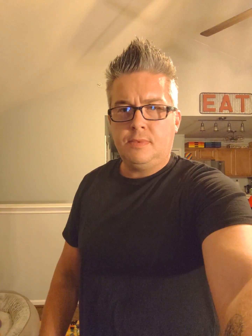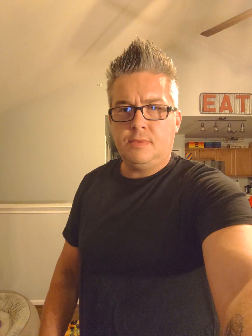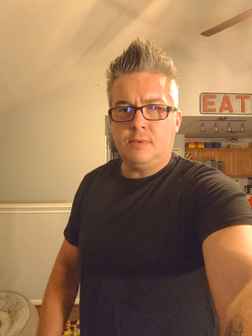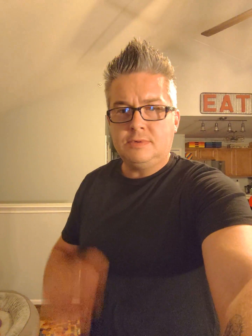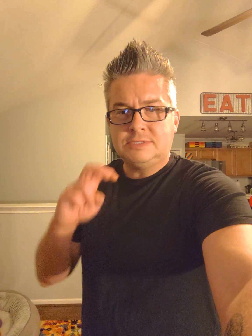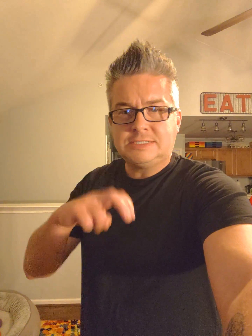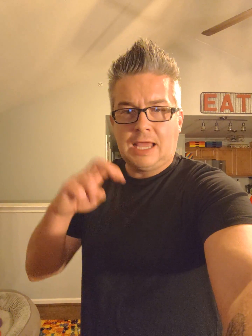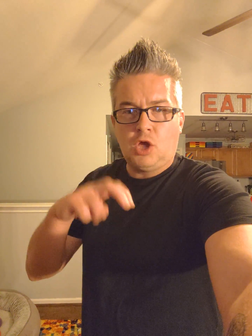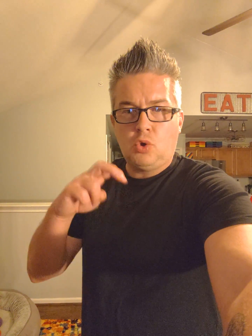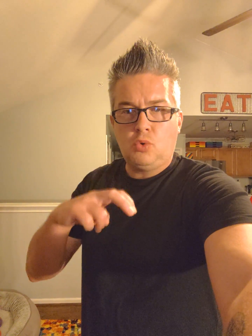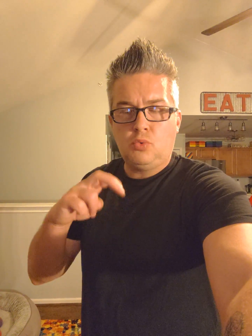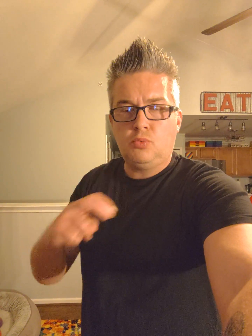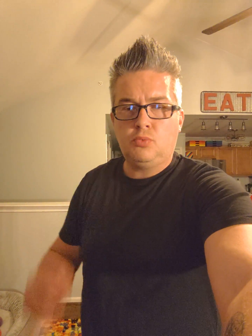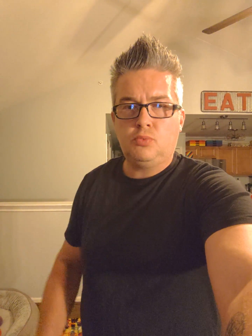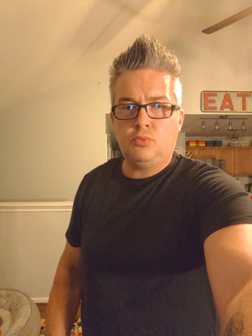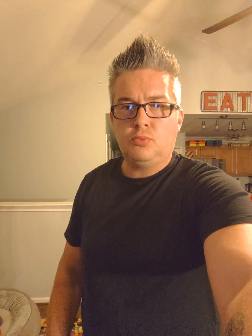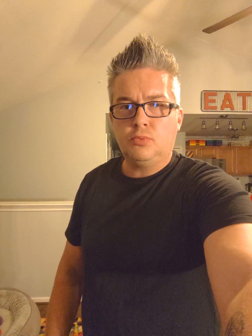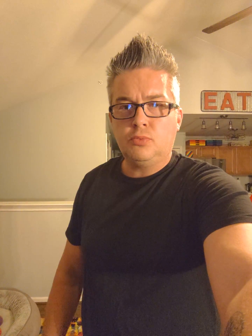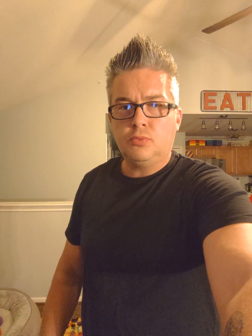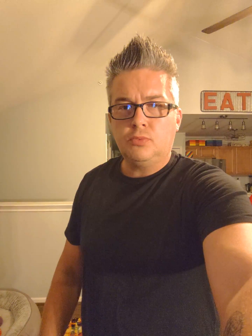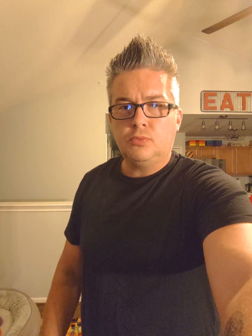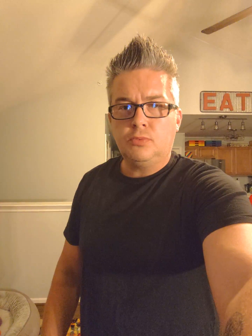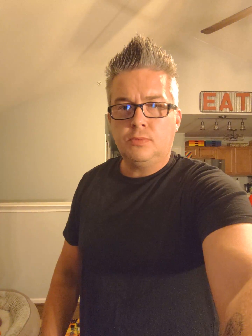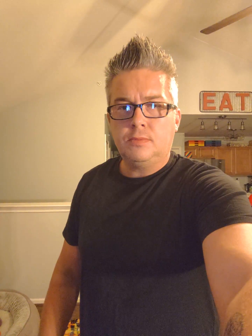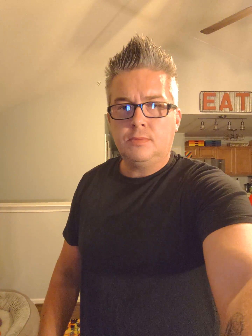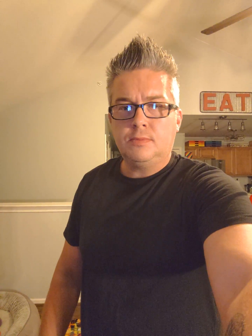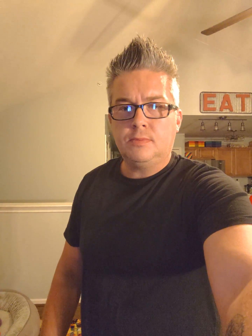potato